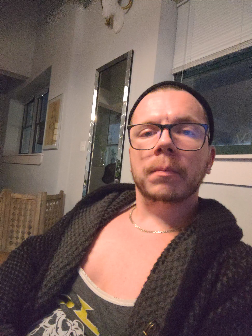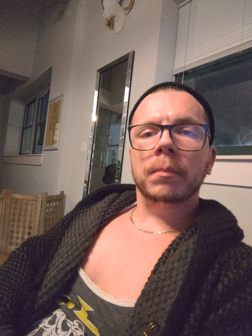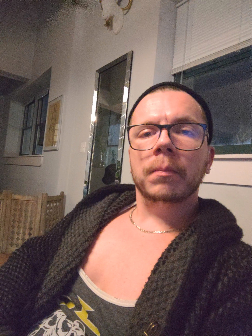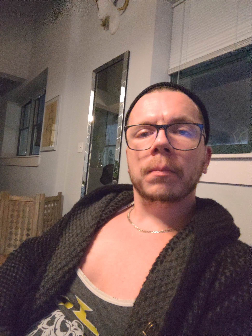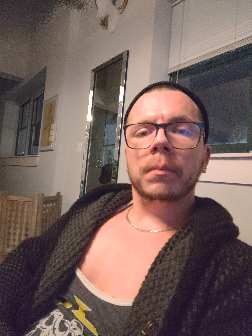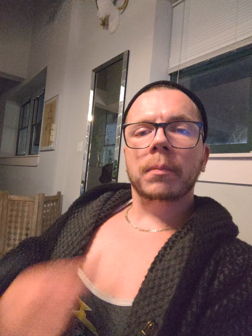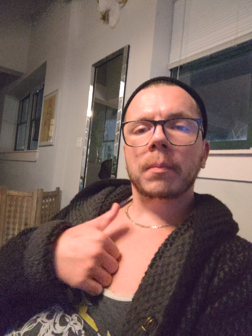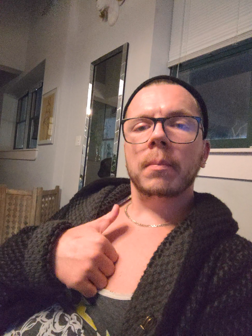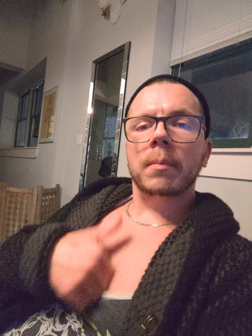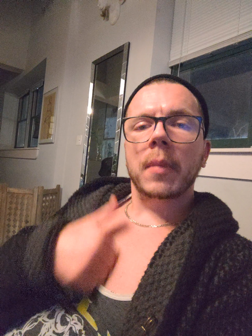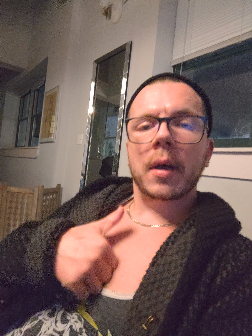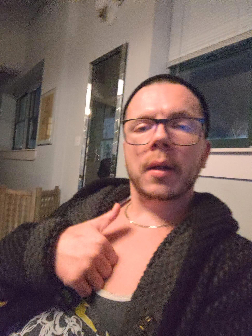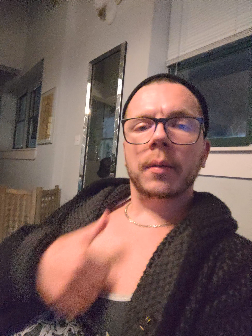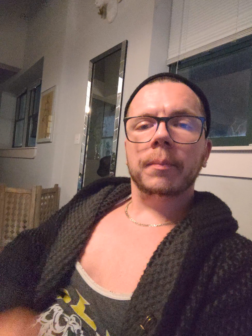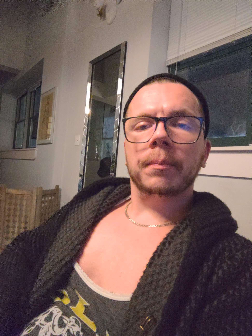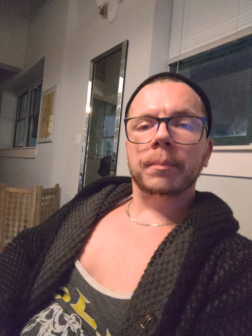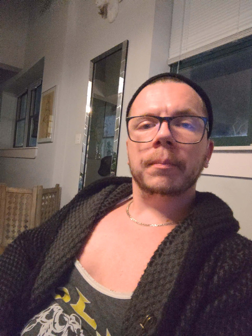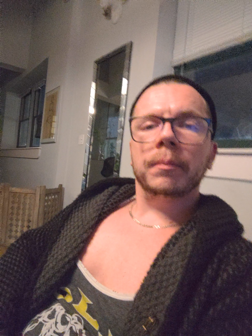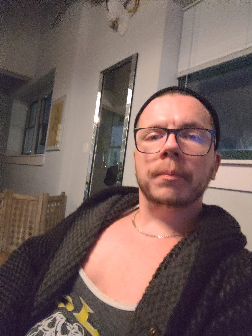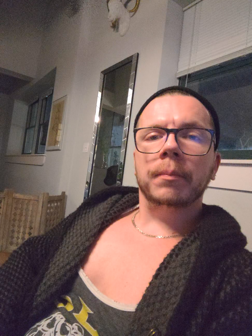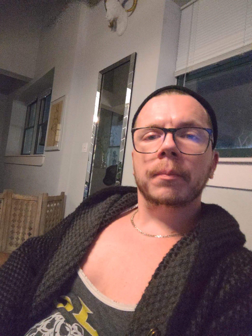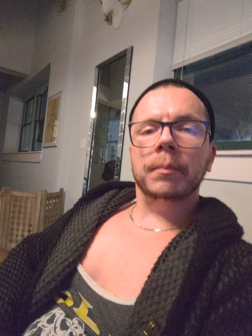bath